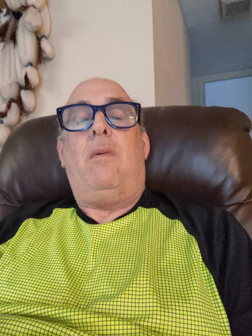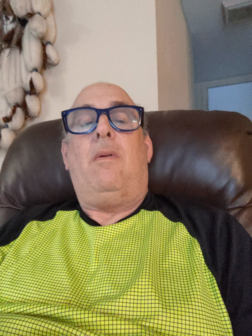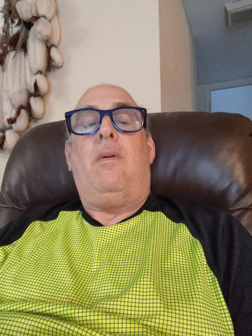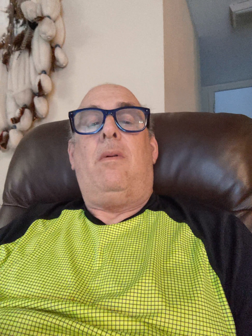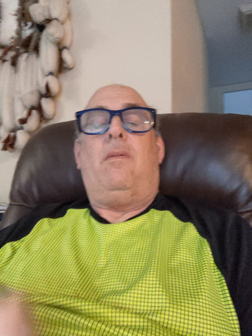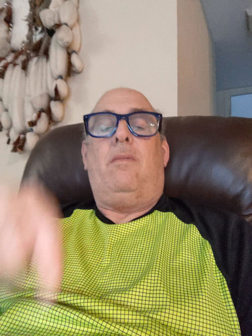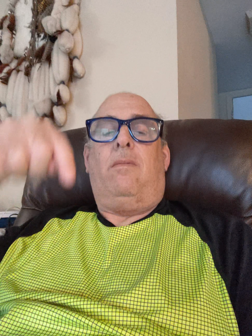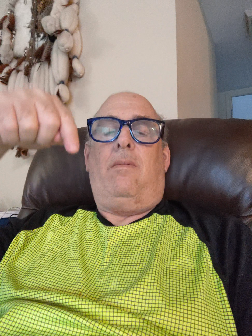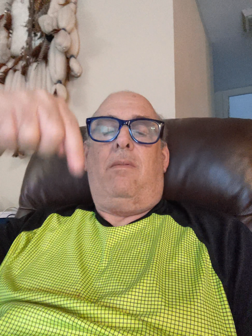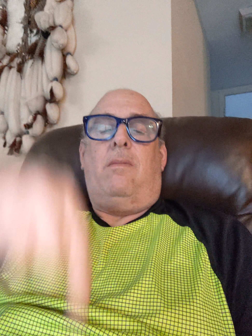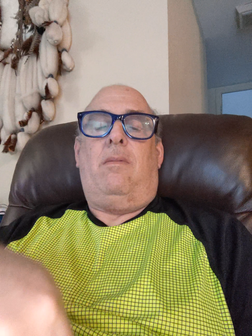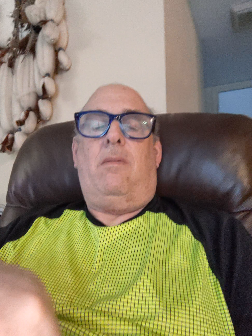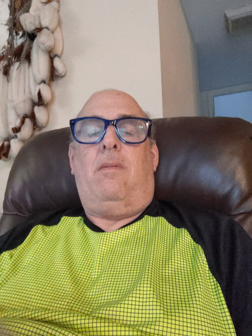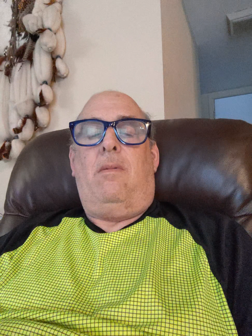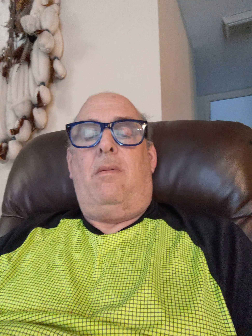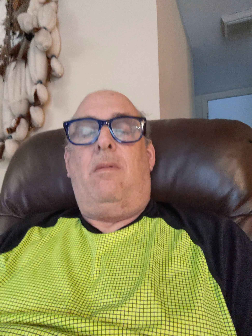down